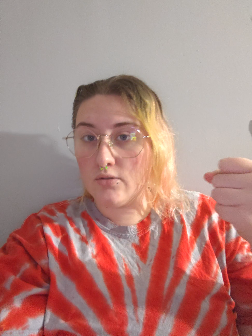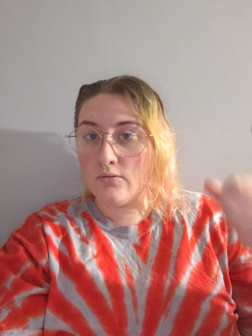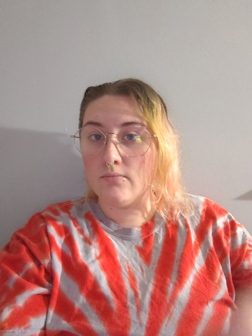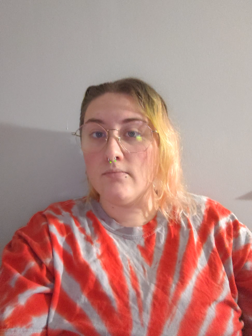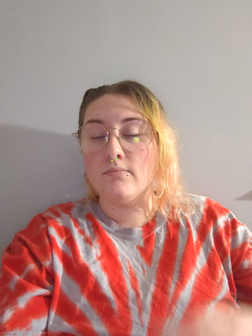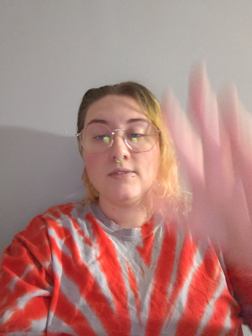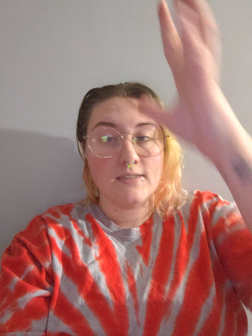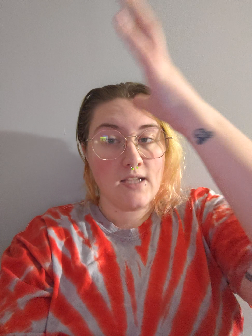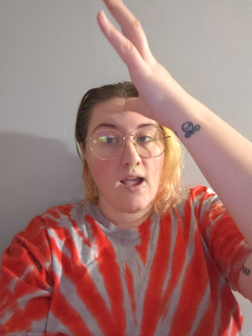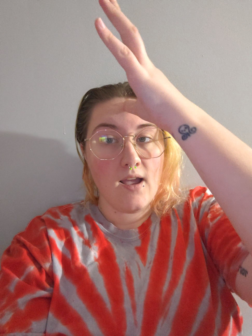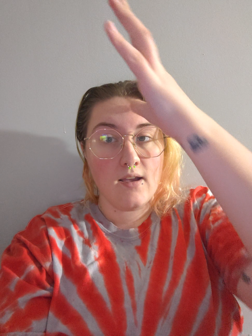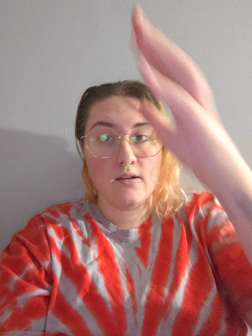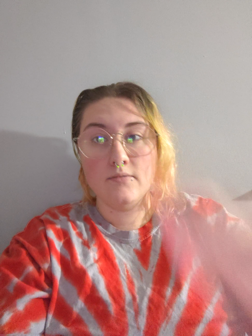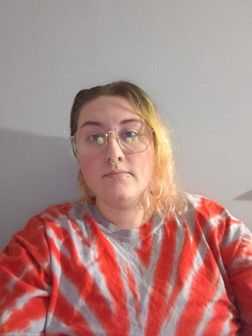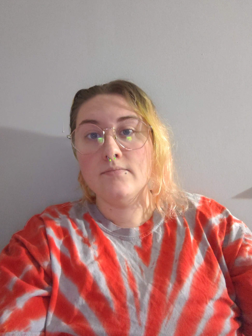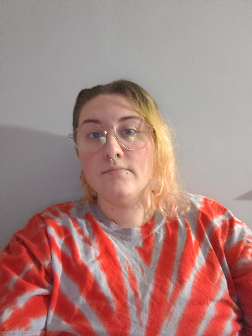dad